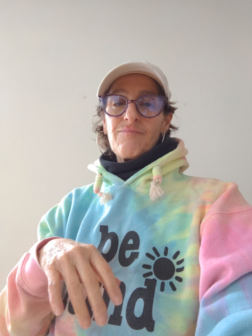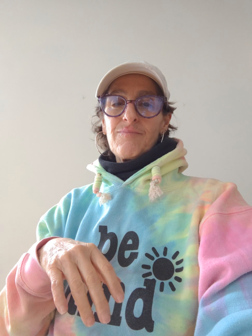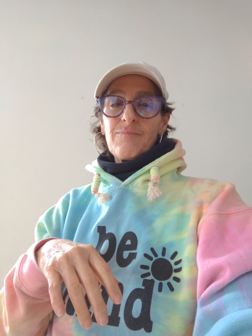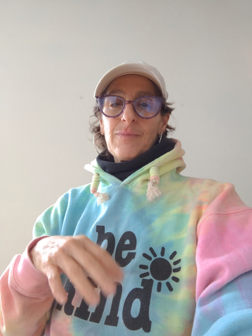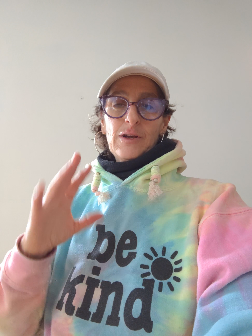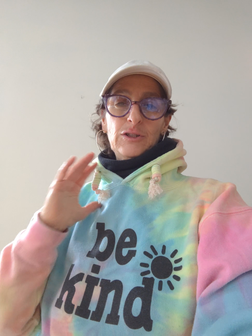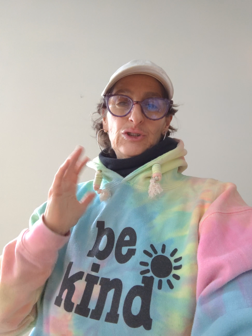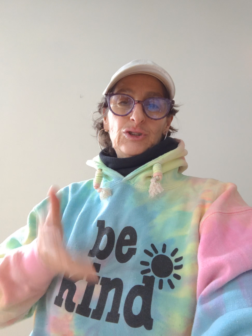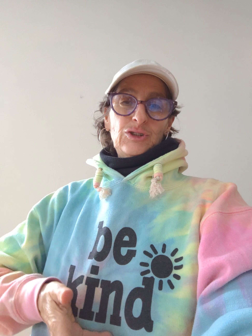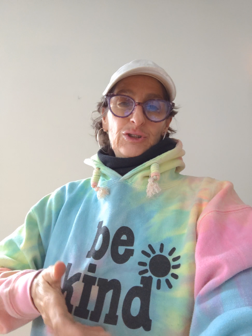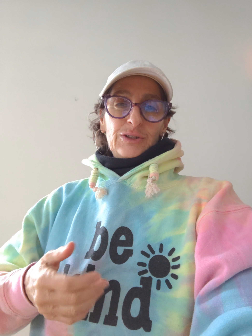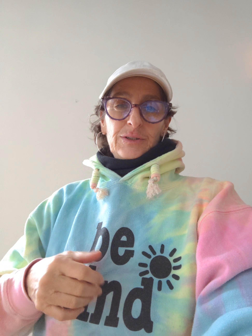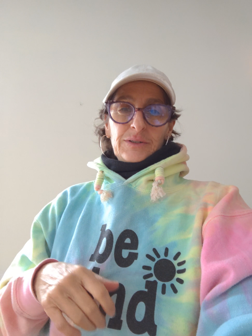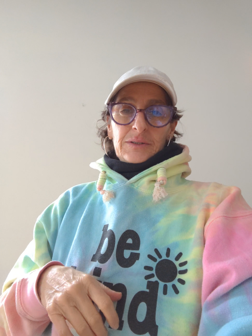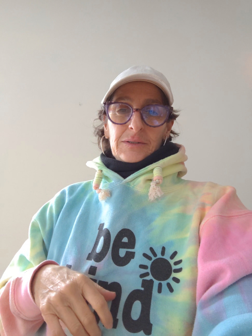shirt